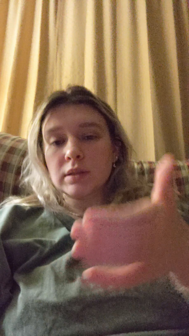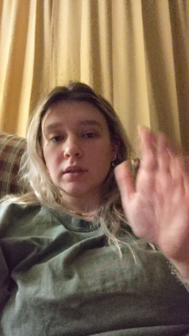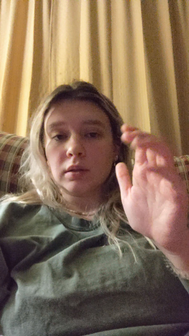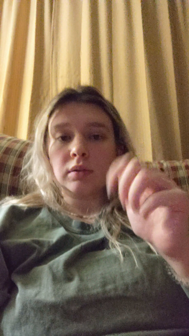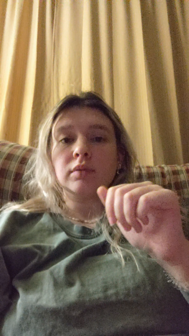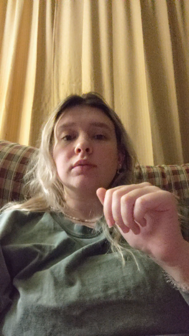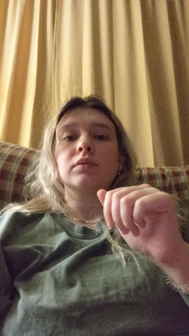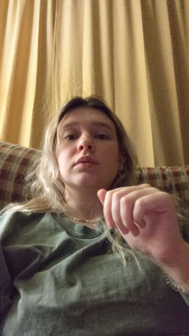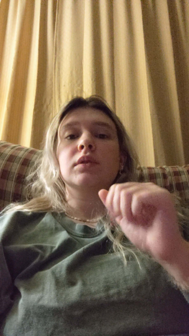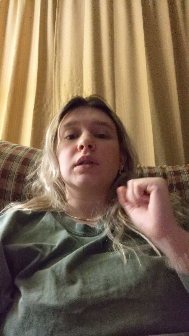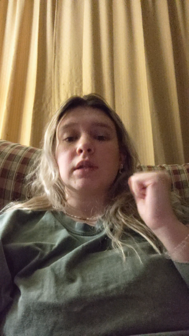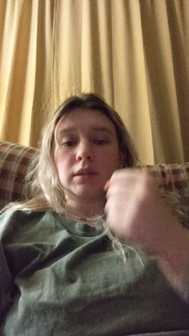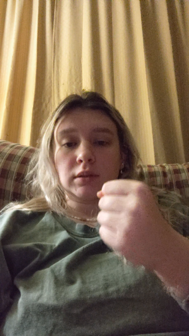hit